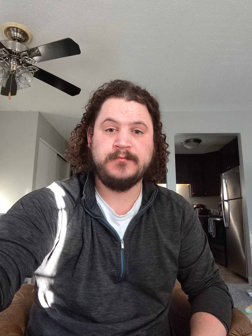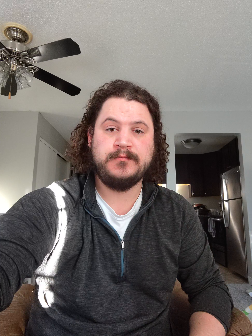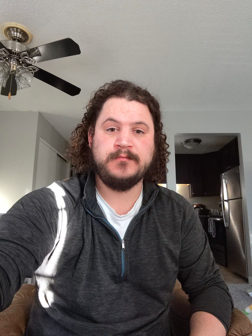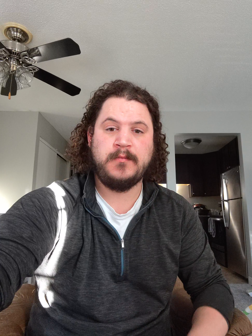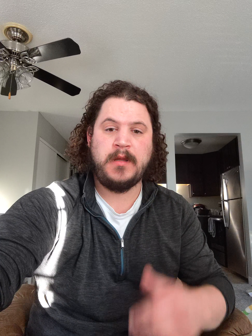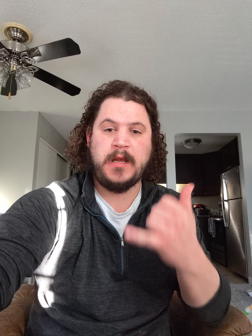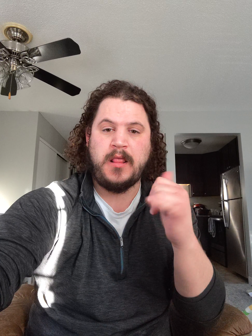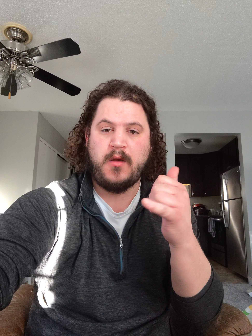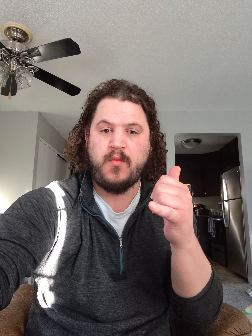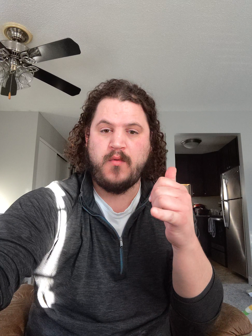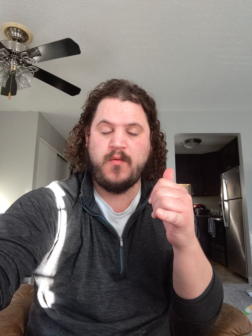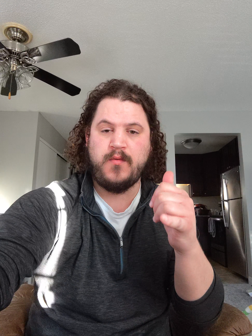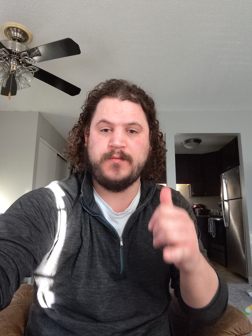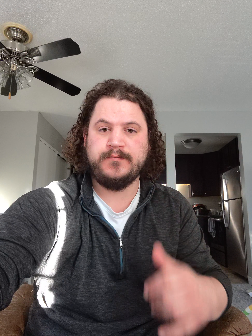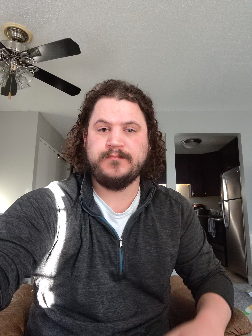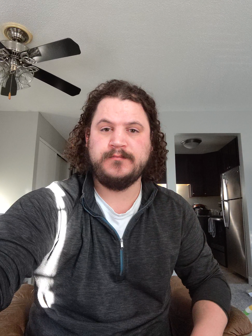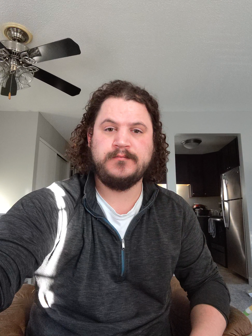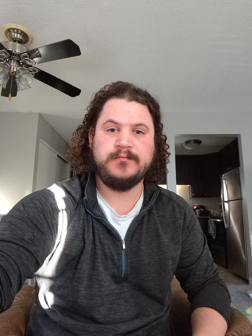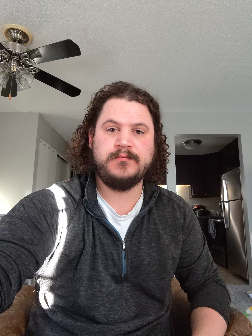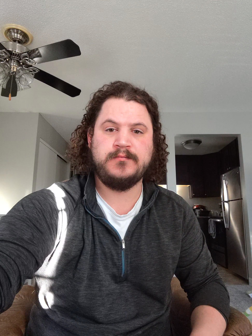yellow